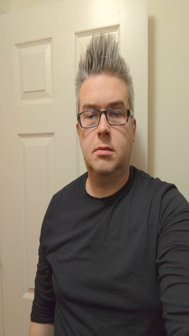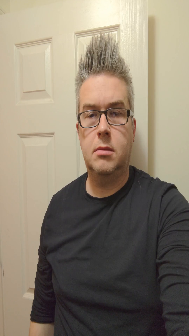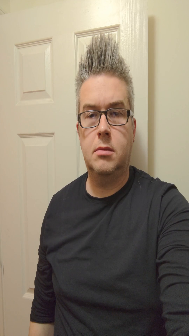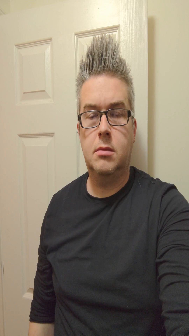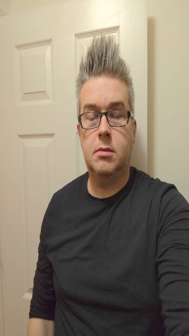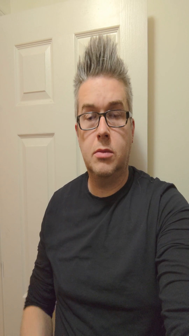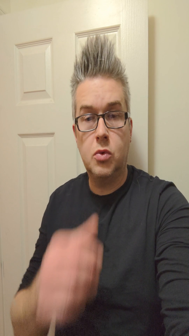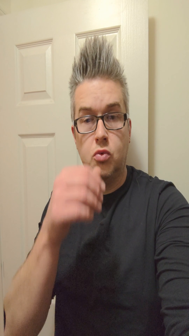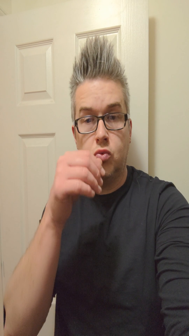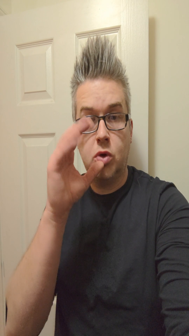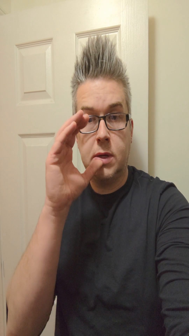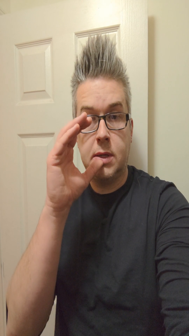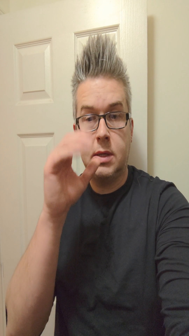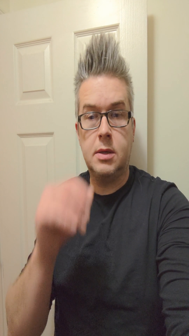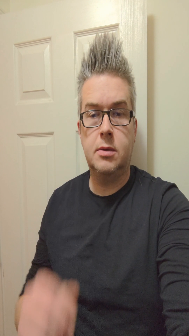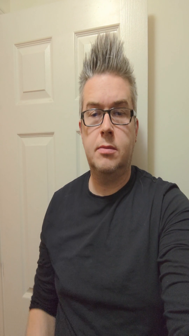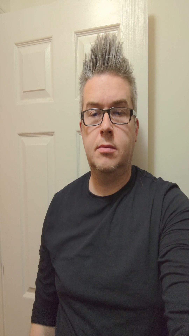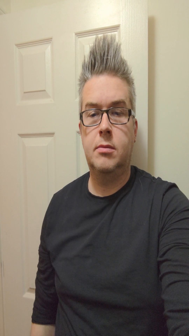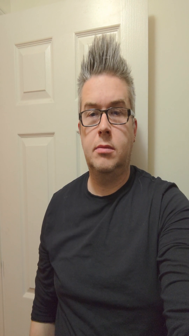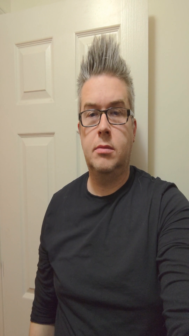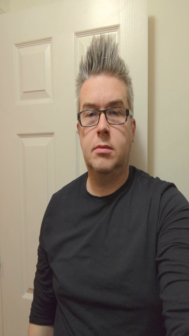drink